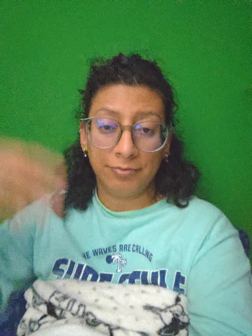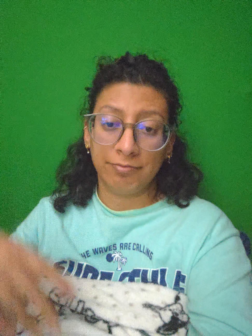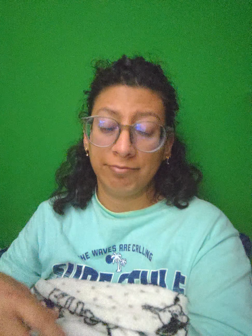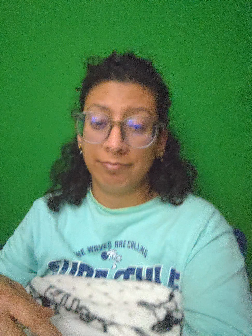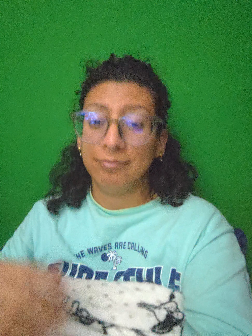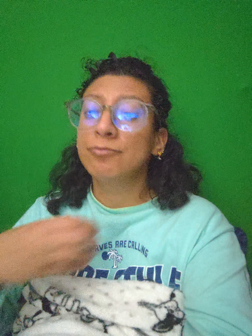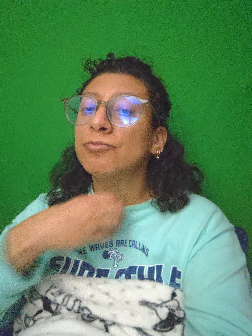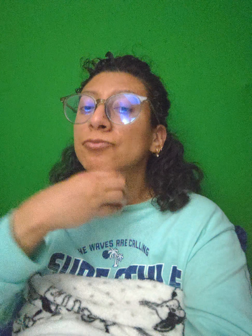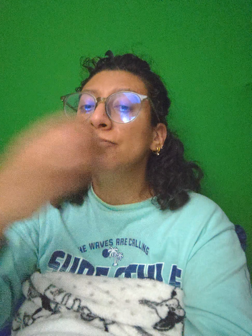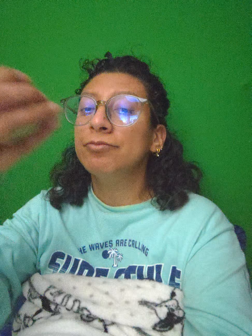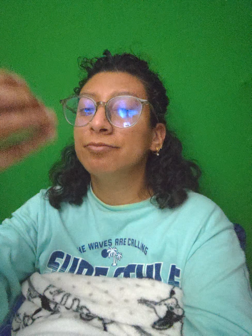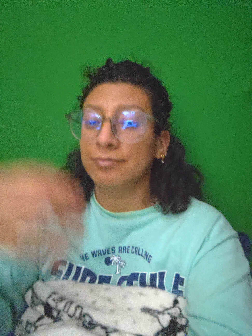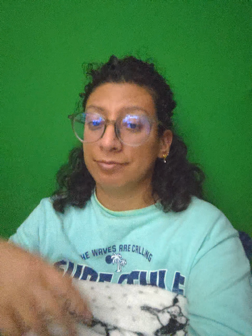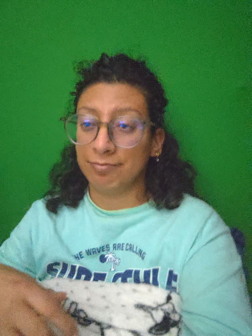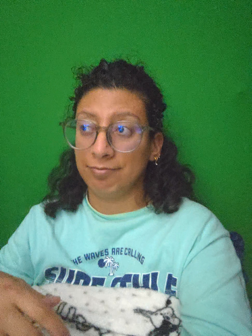giraffe